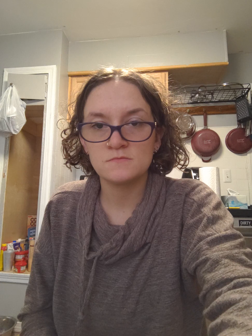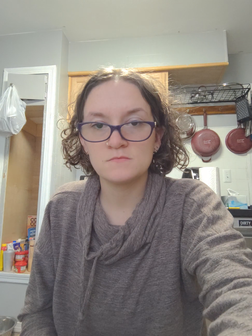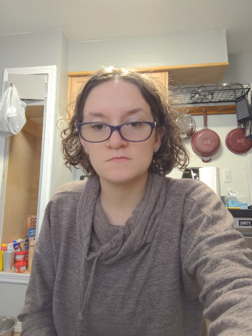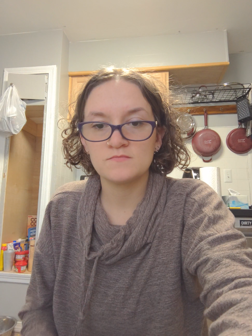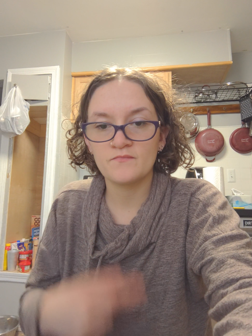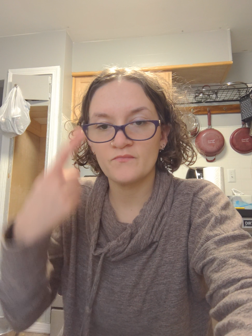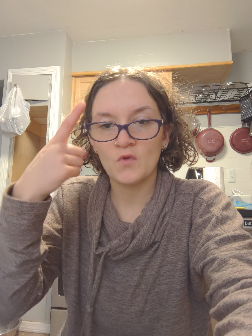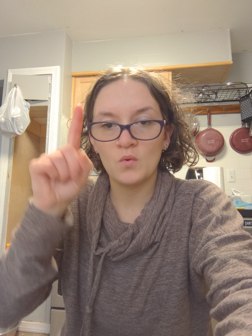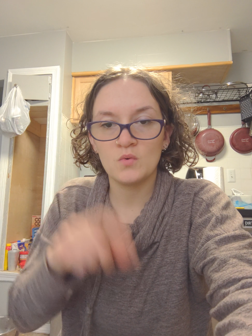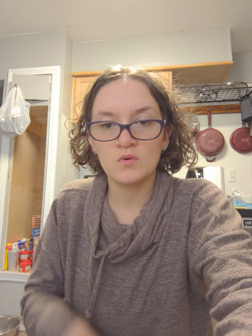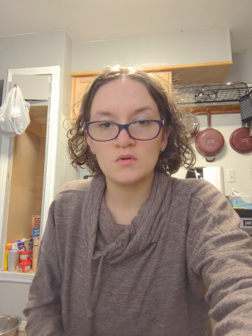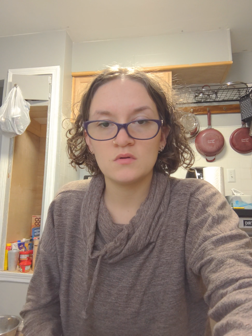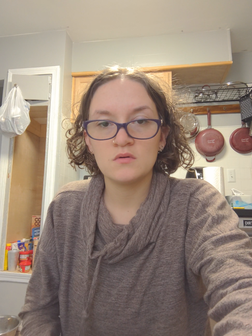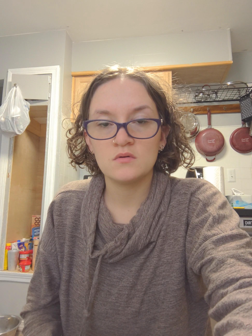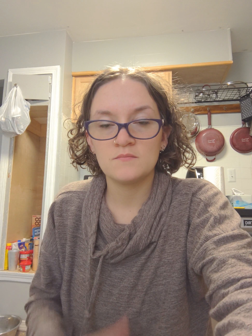for